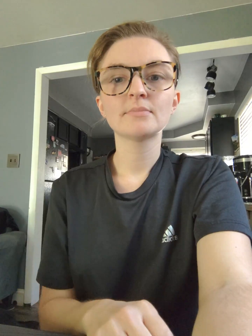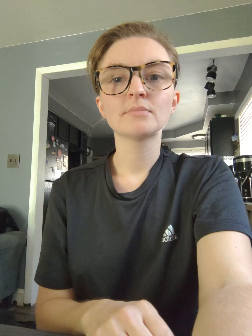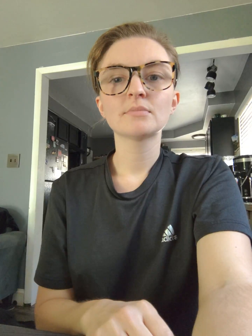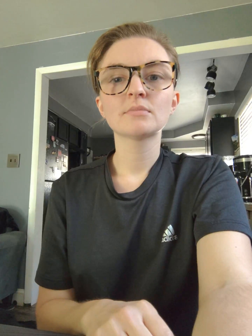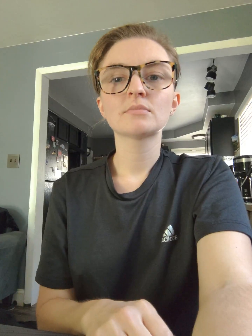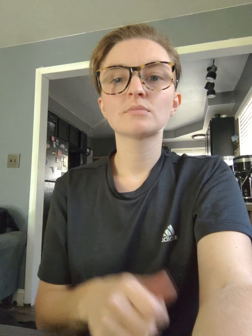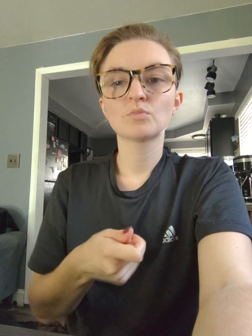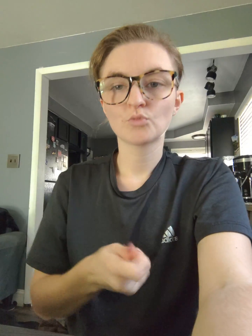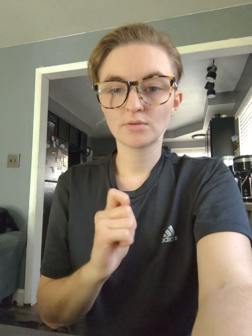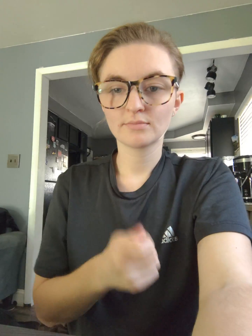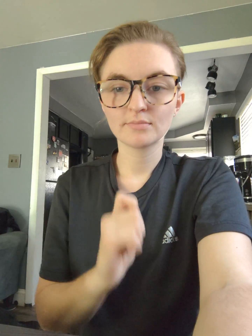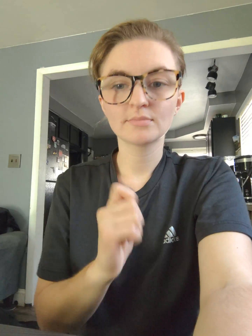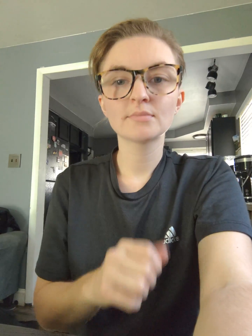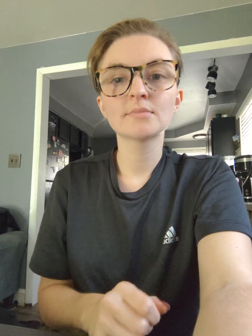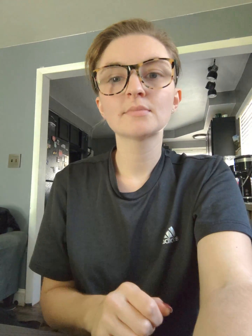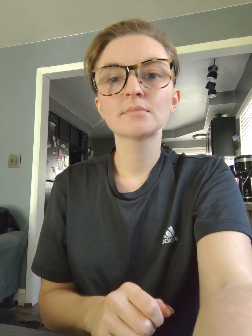shovel